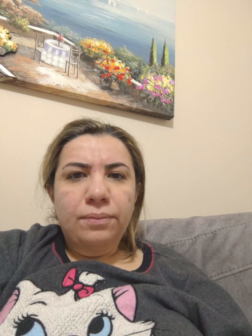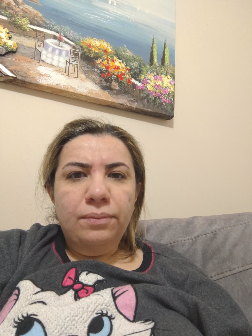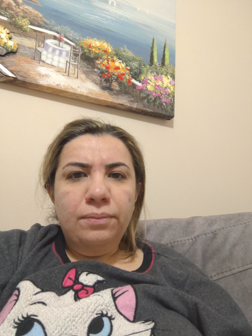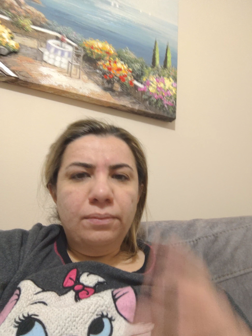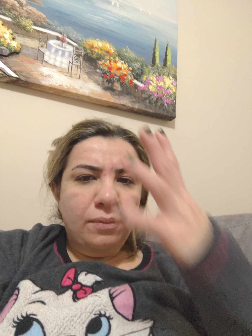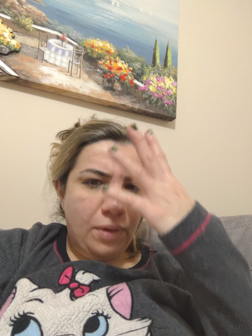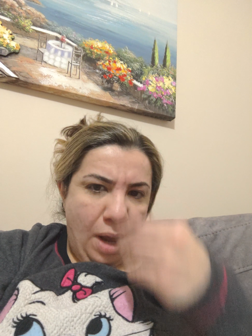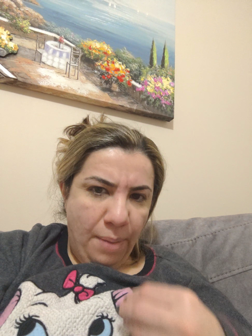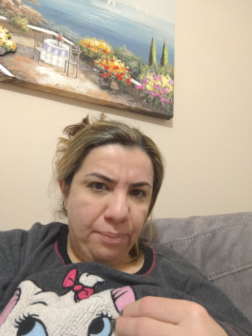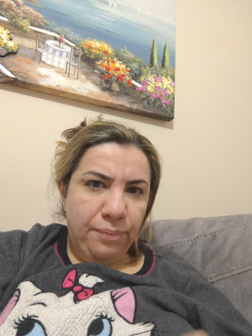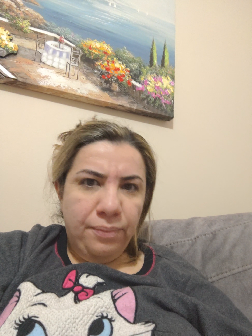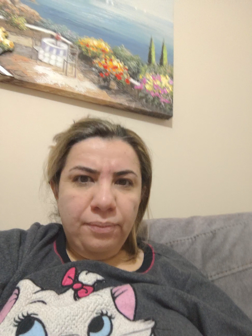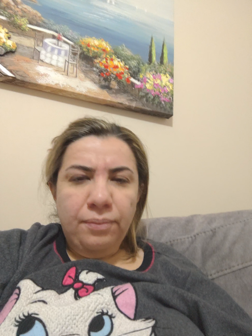sleep